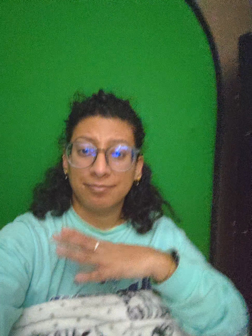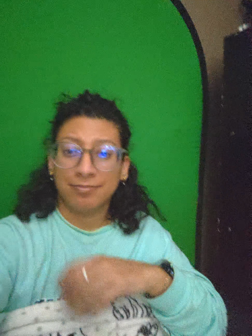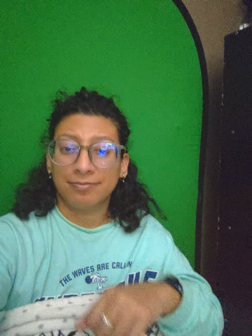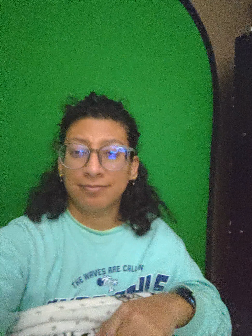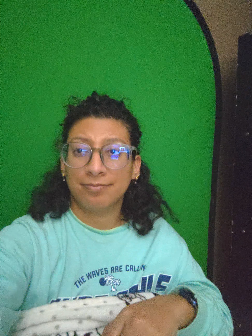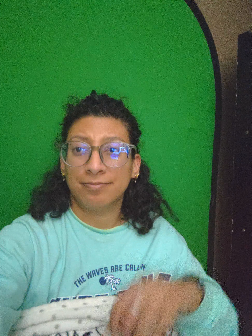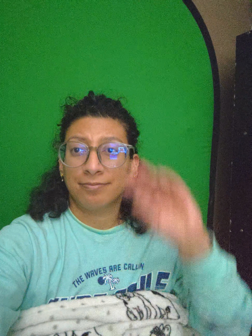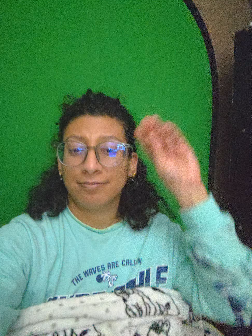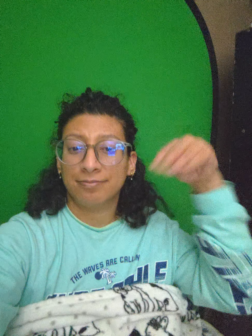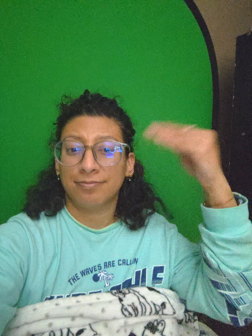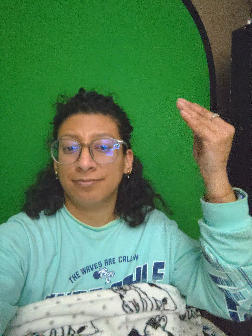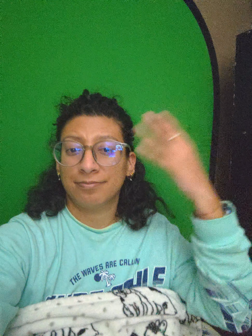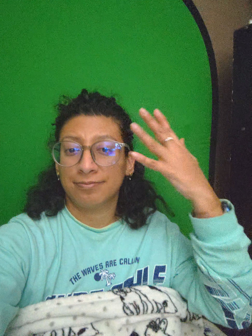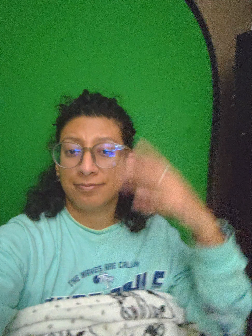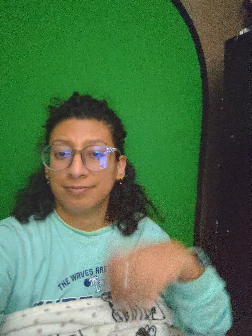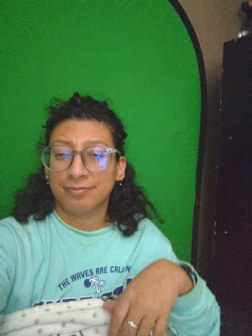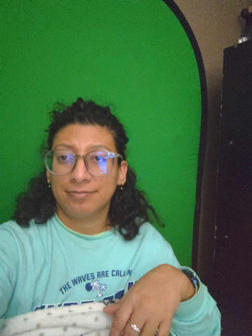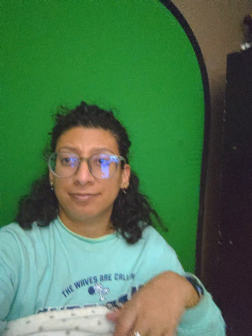sun